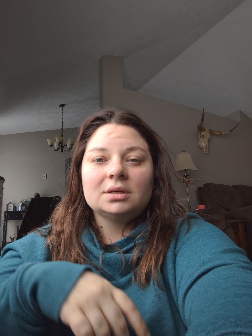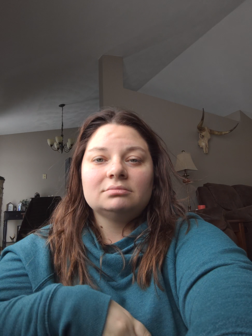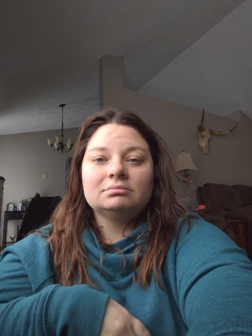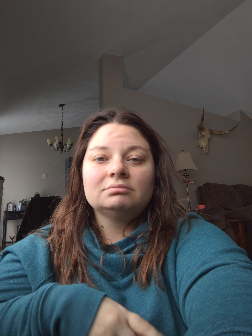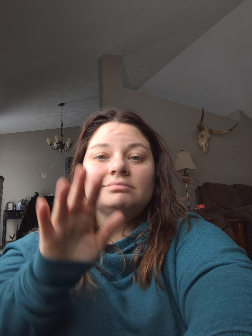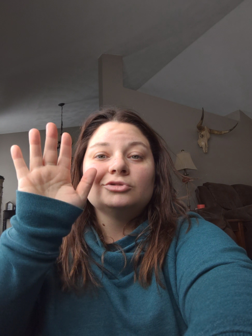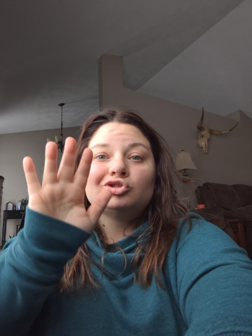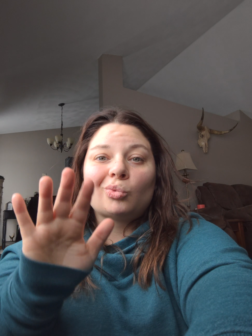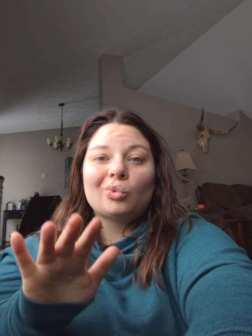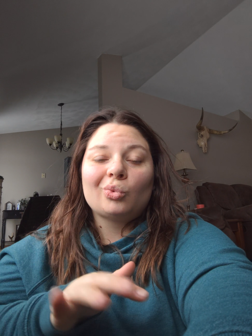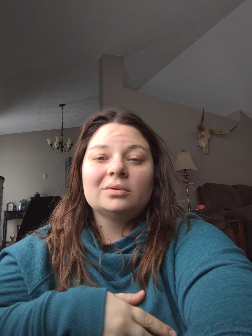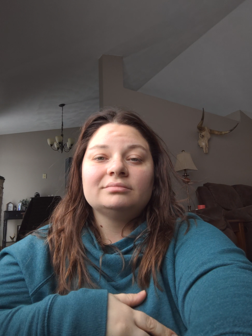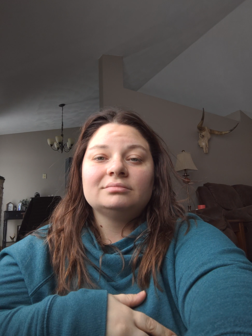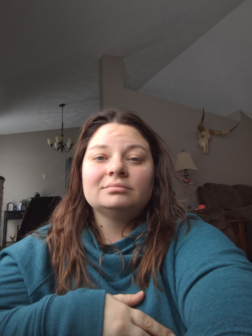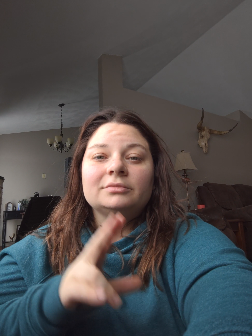snow